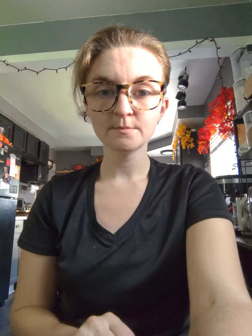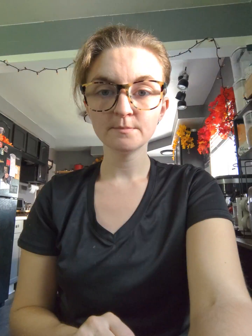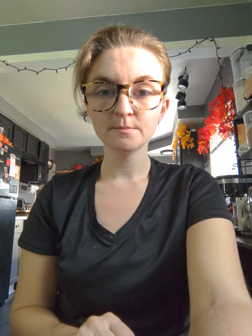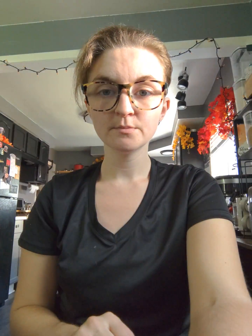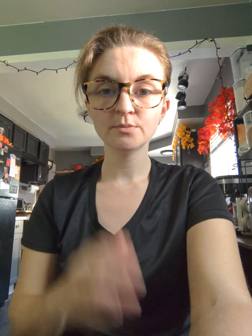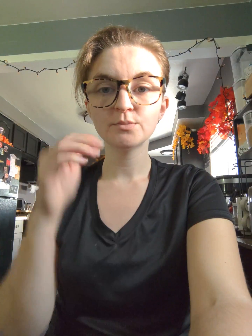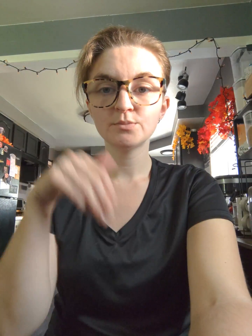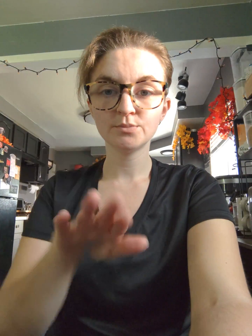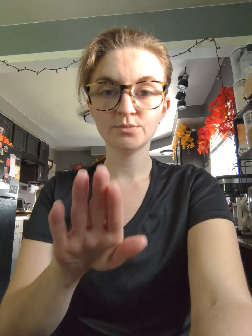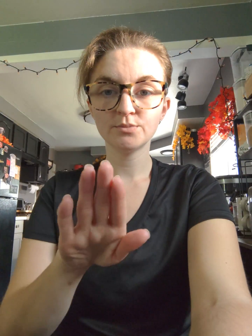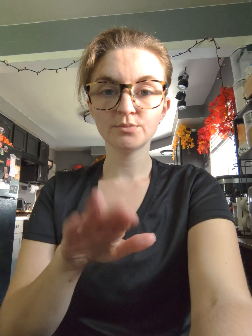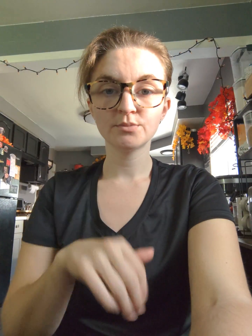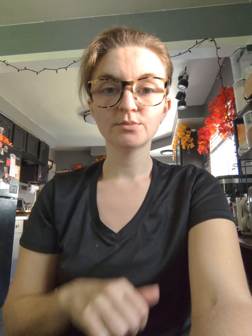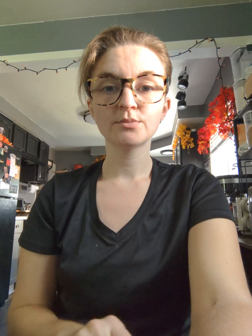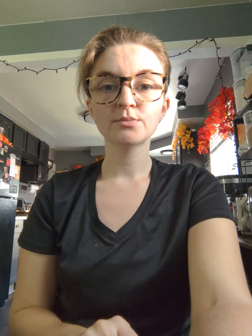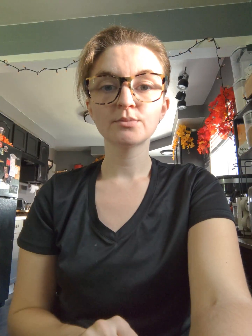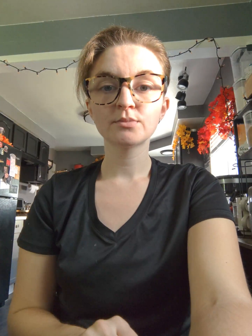enter